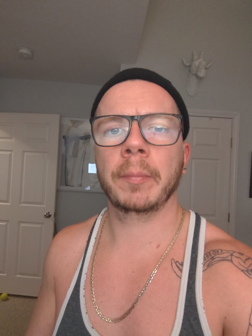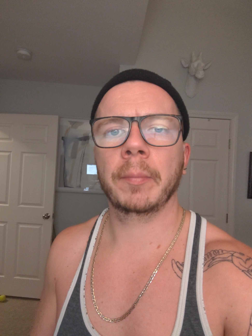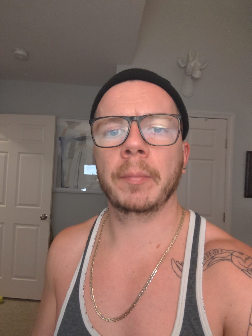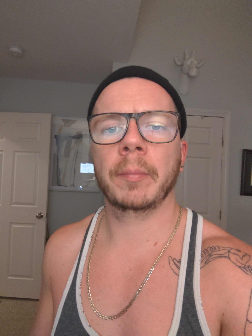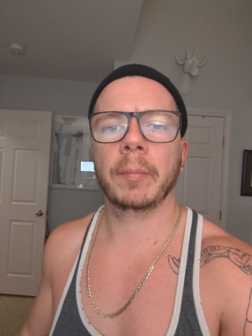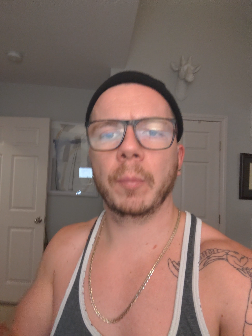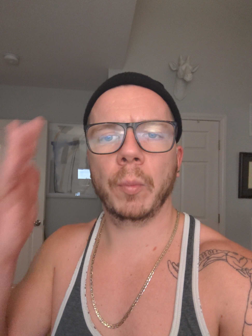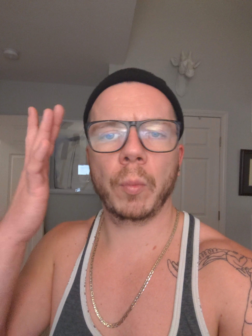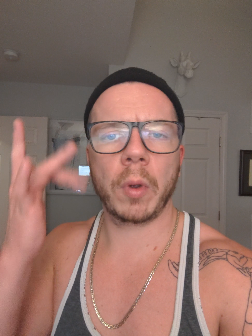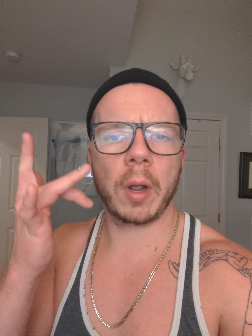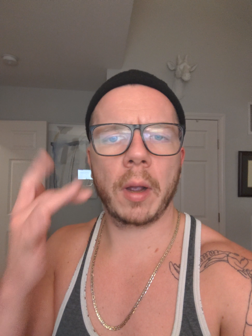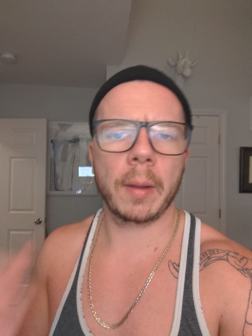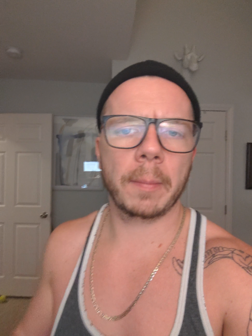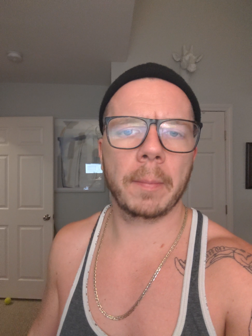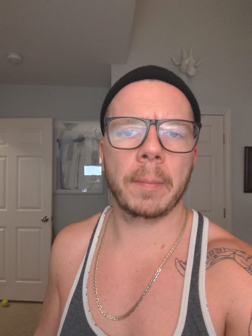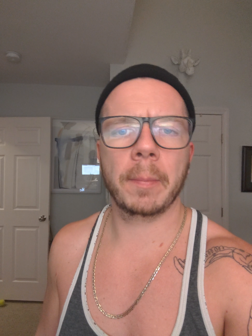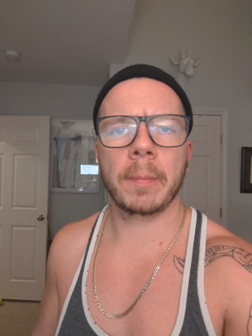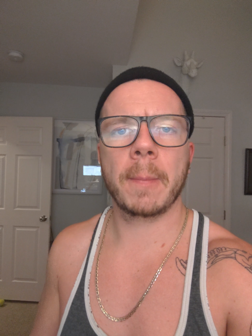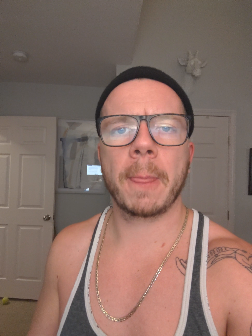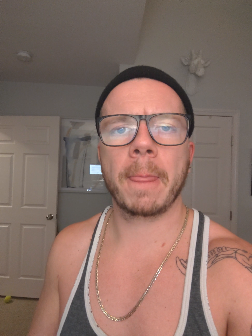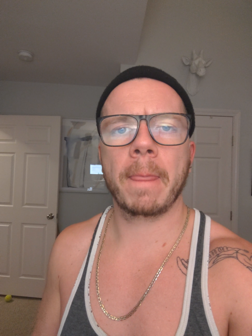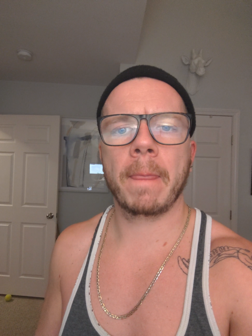why